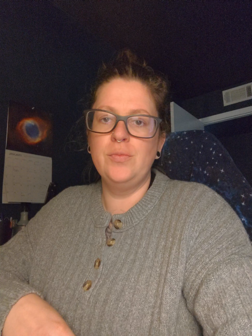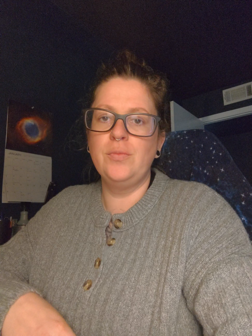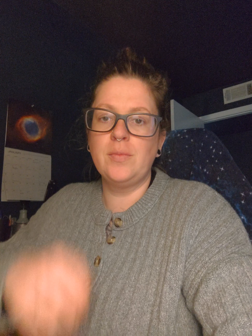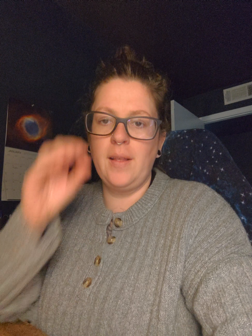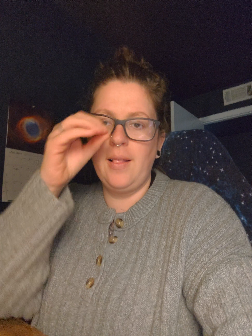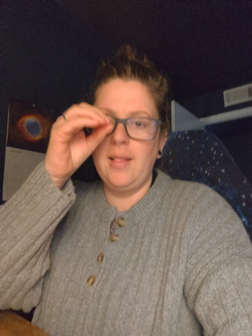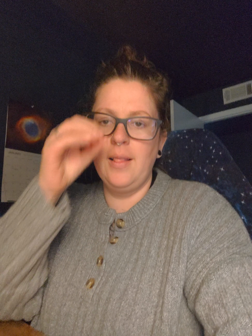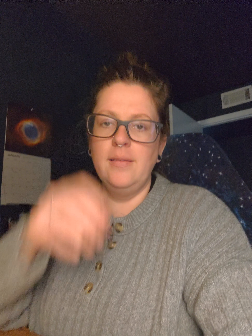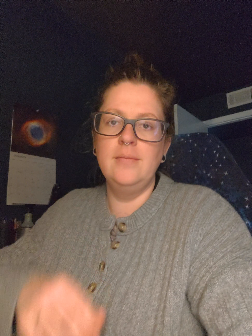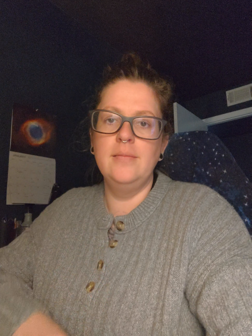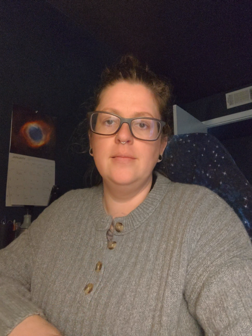owl